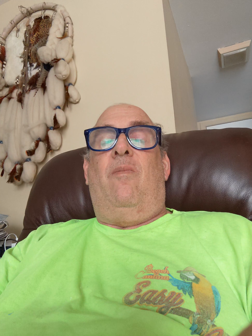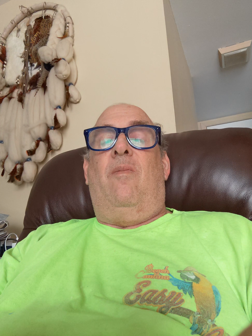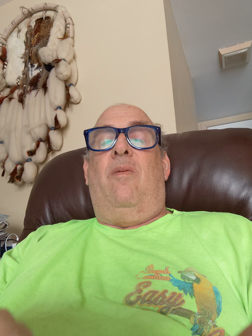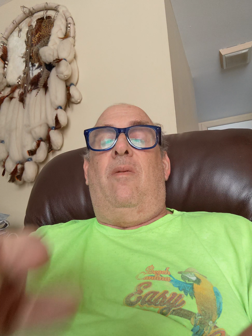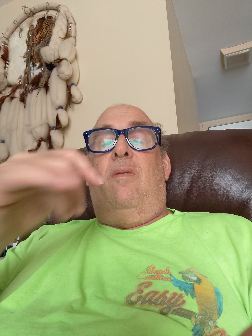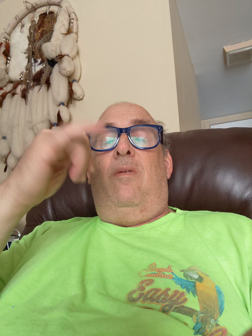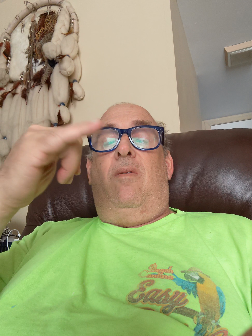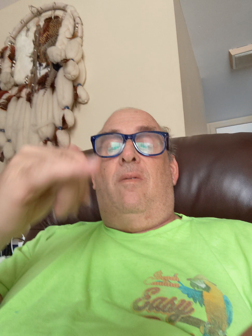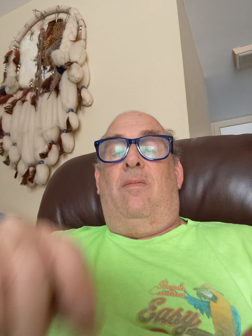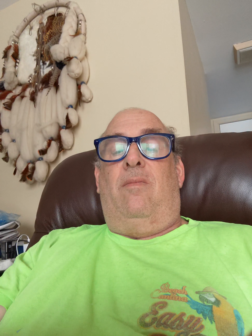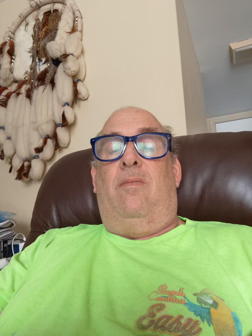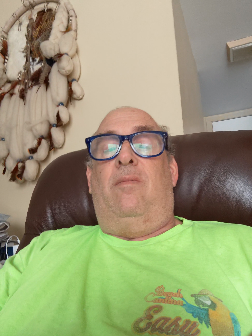yellow